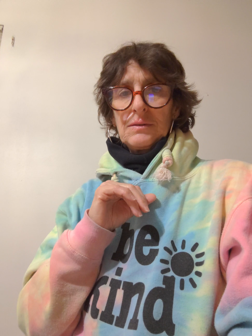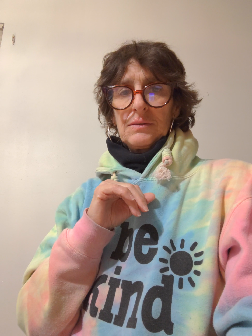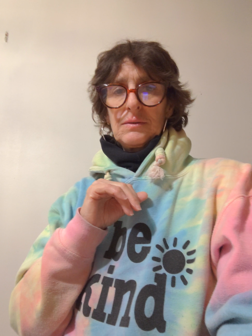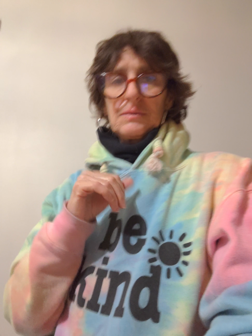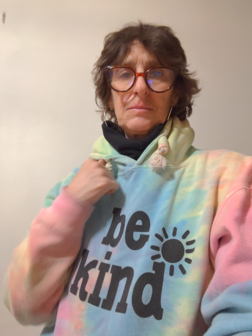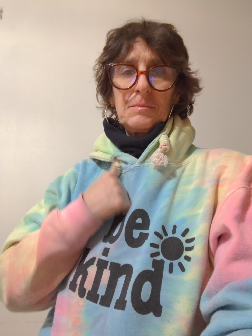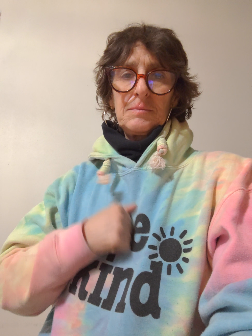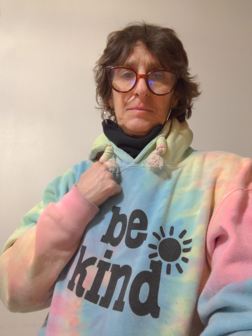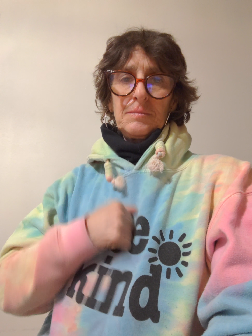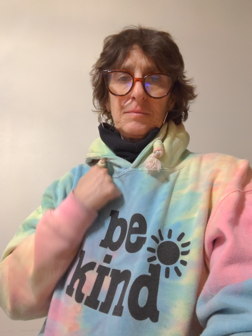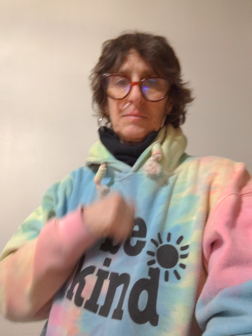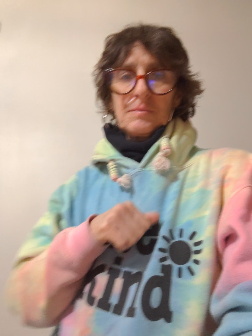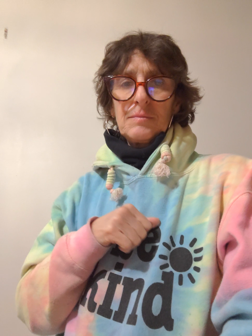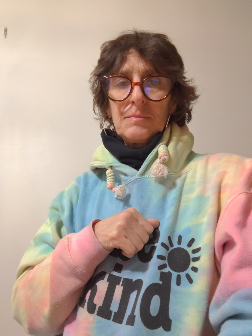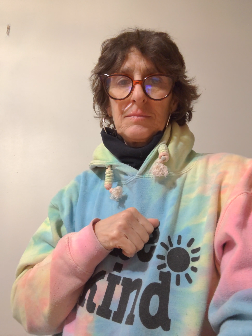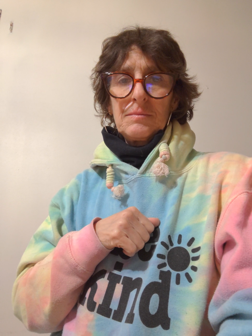bath